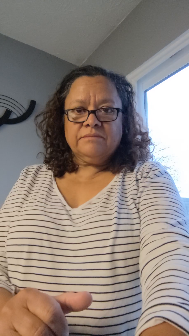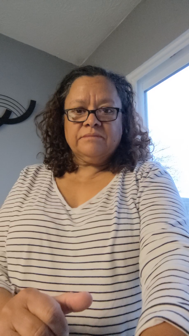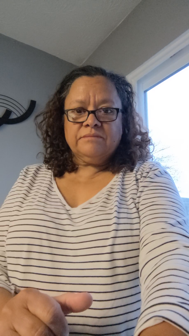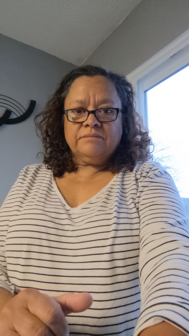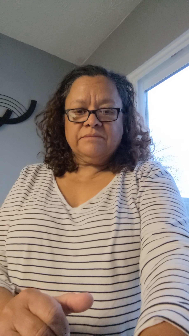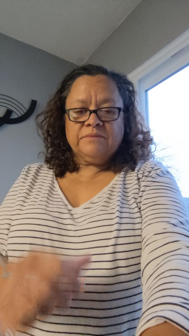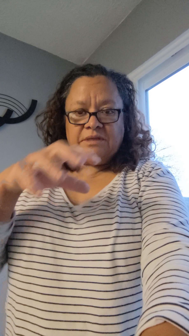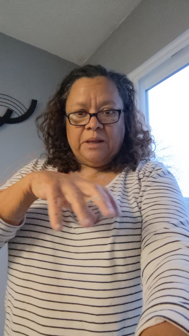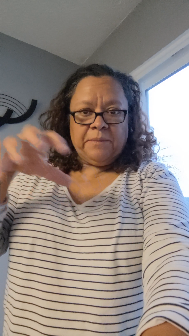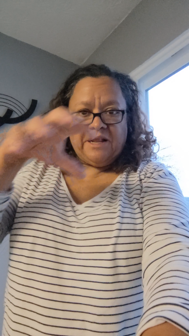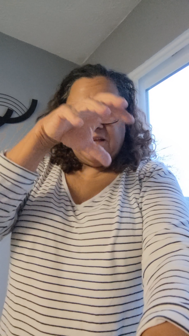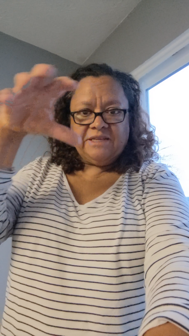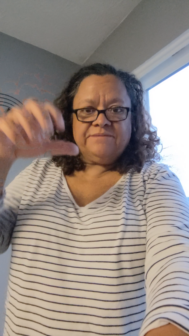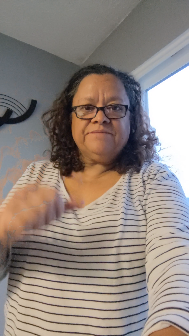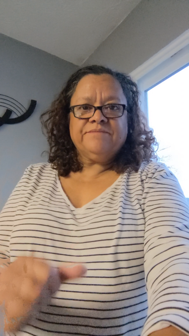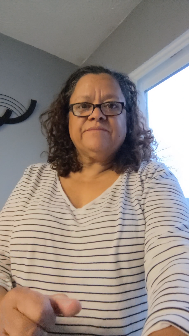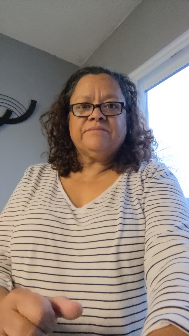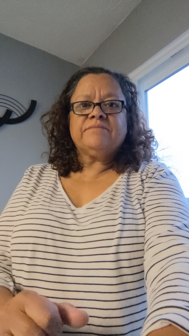block